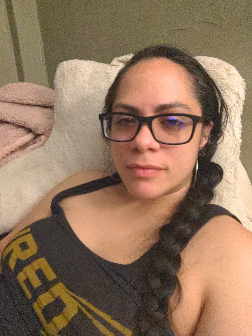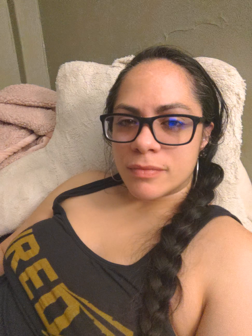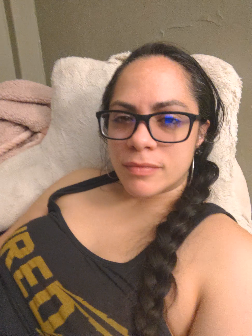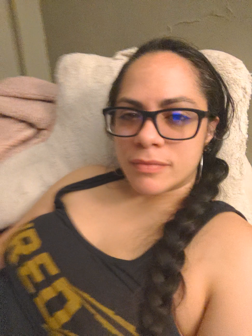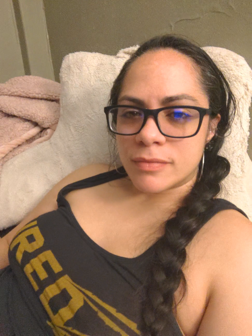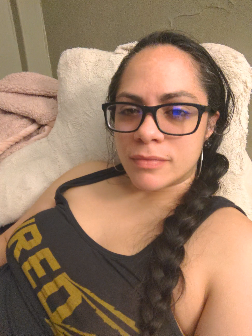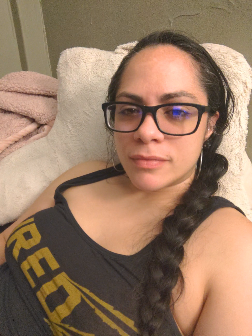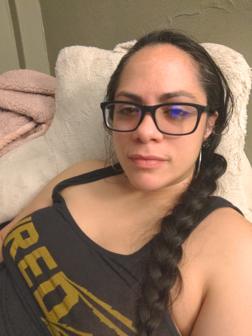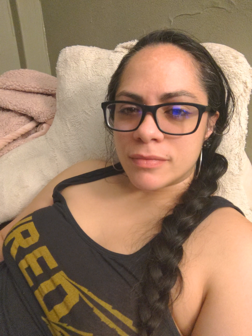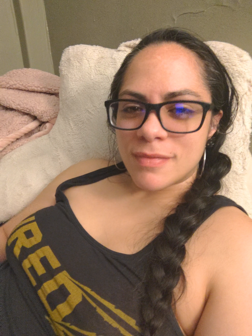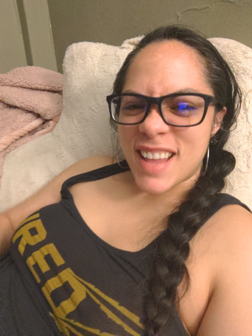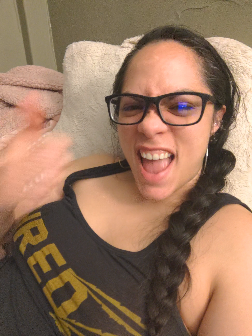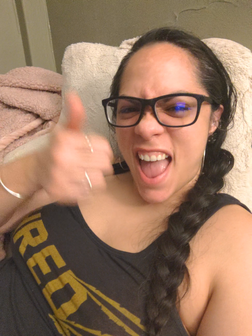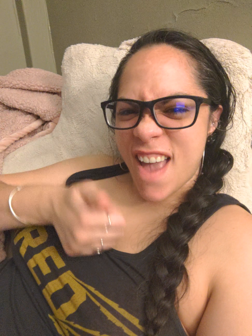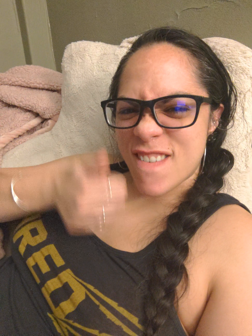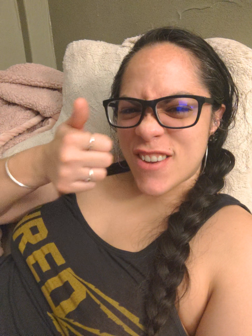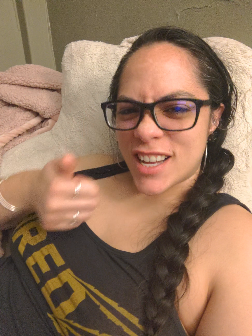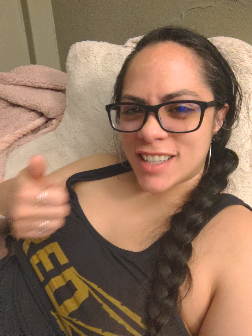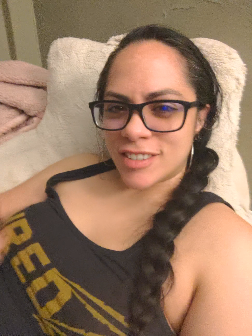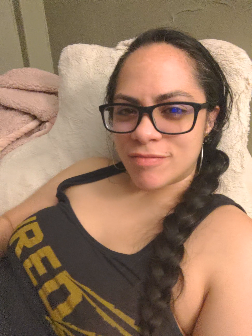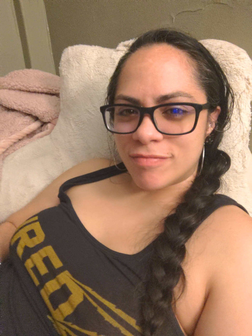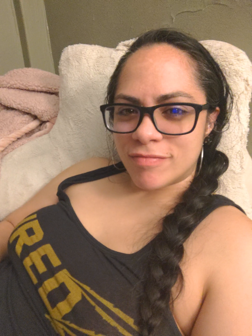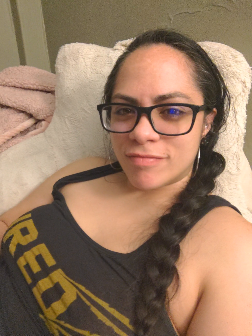every